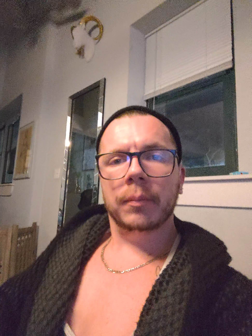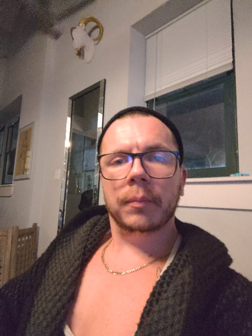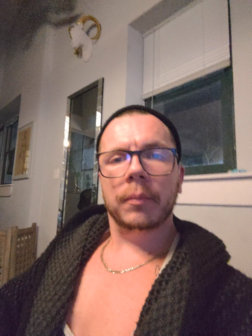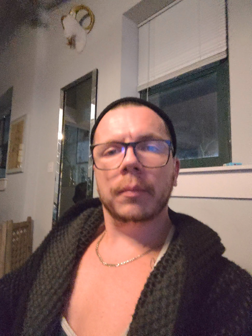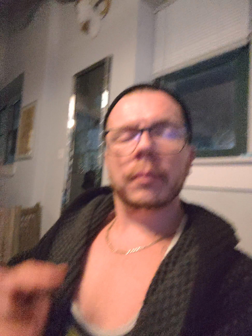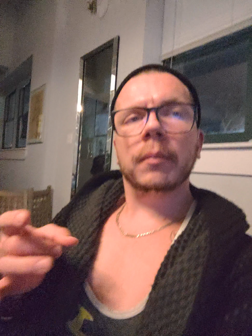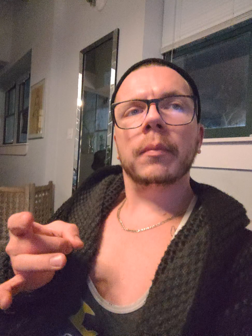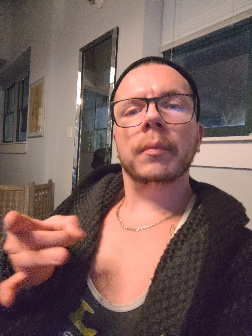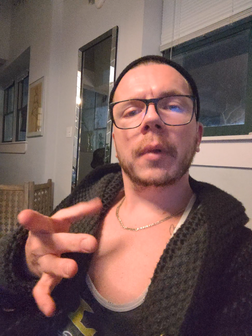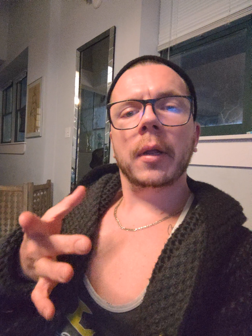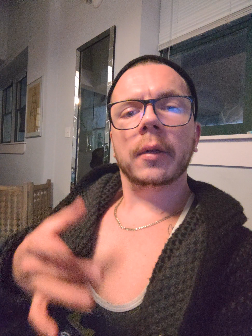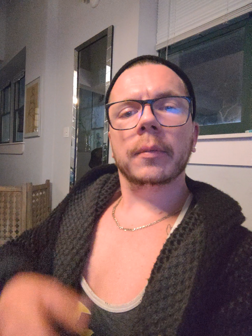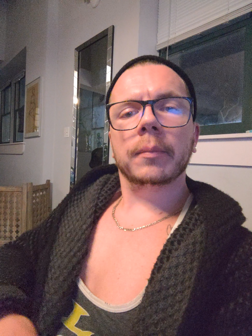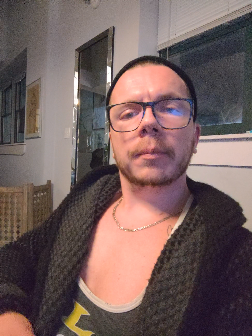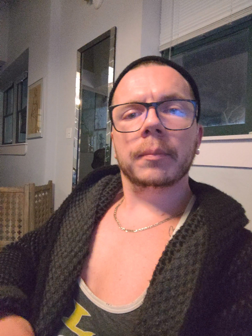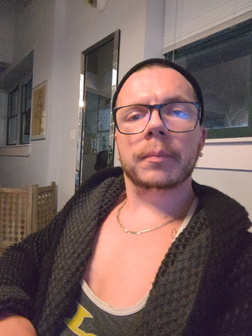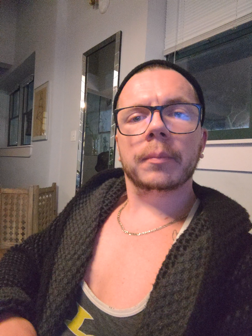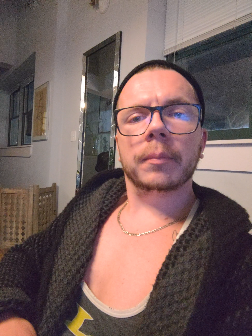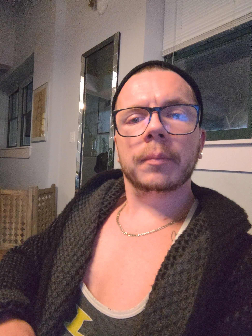hate